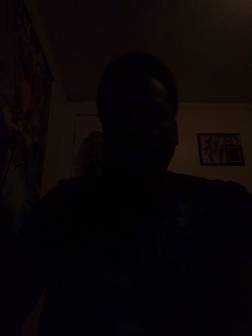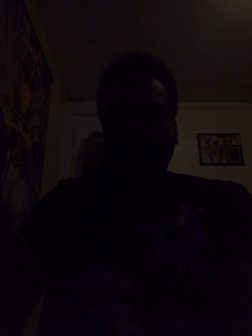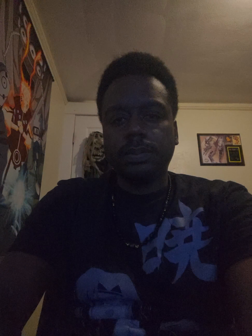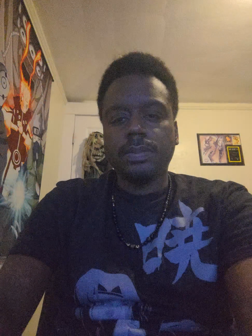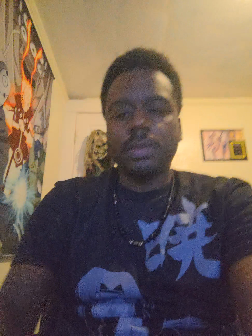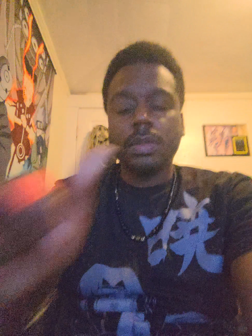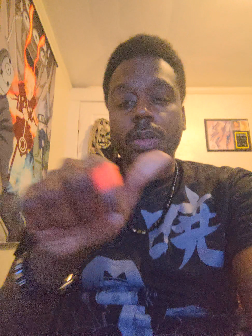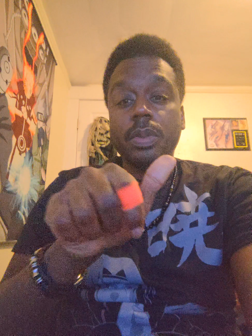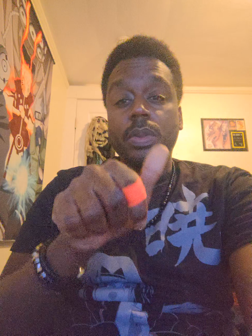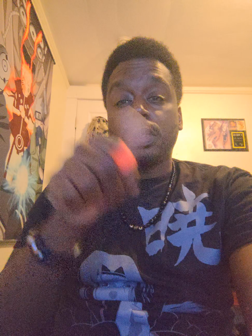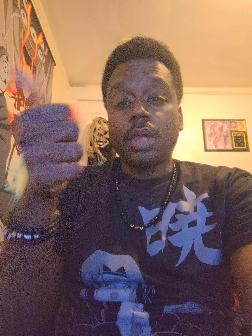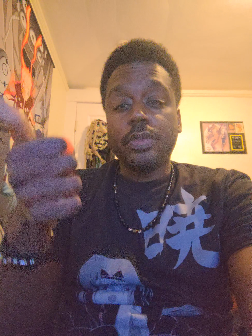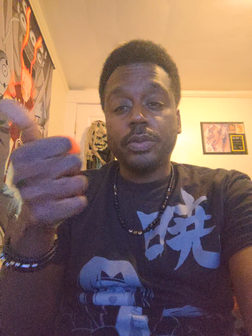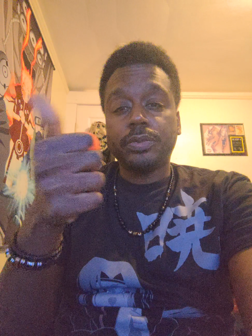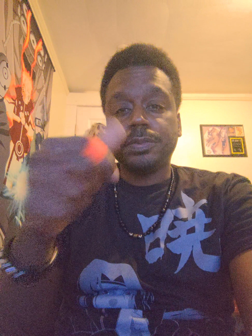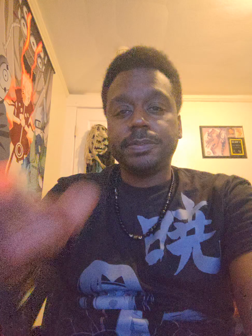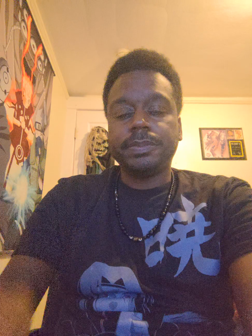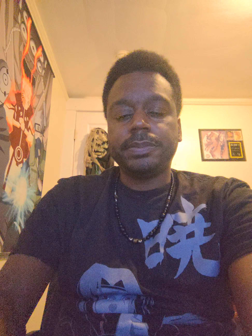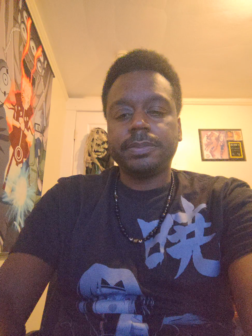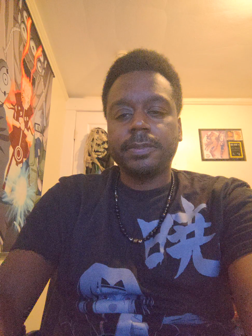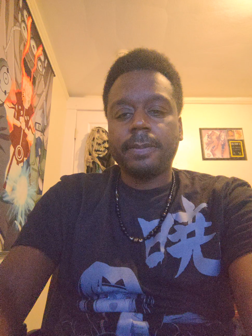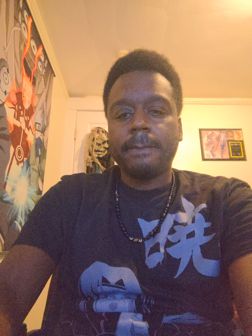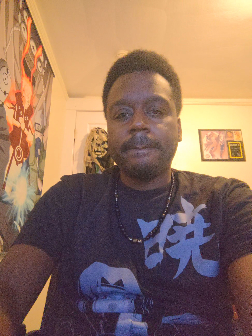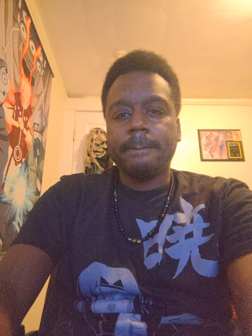another